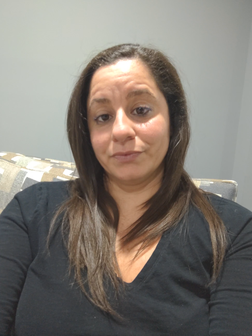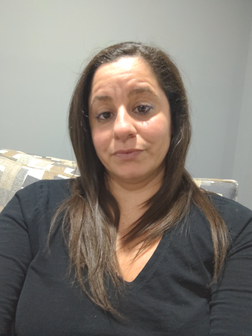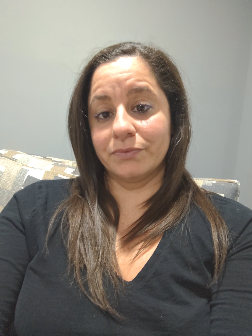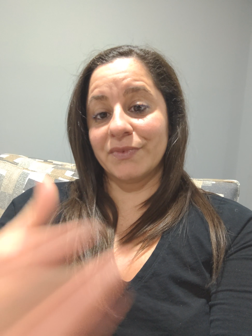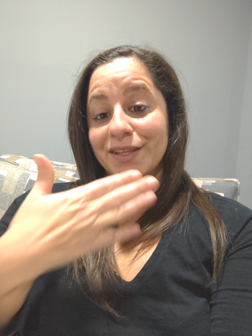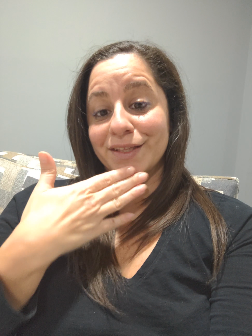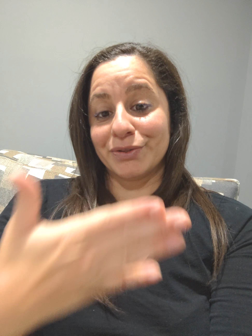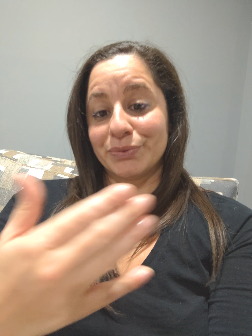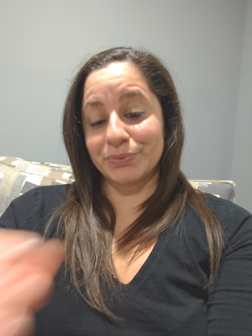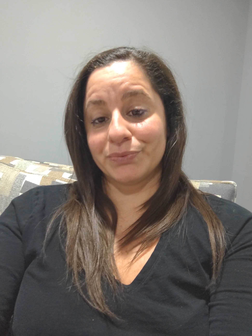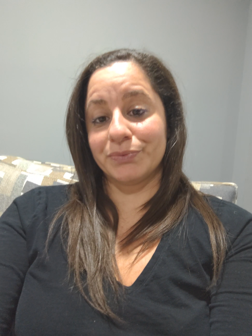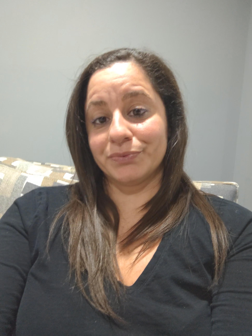thank you